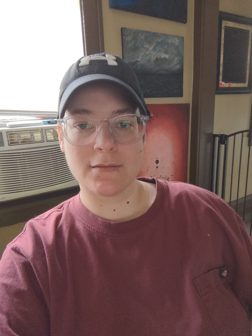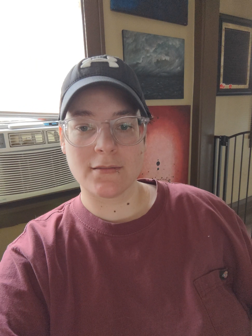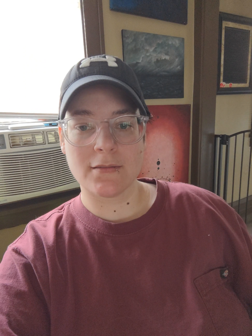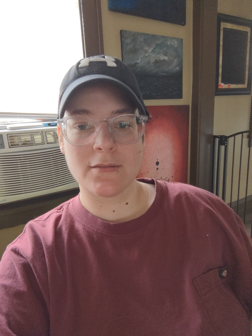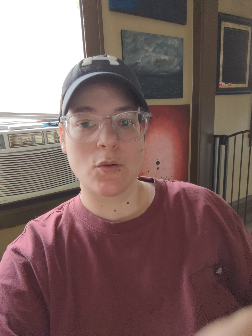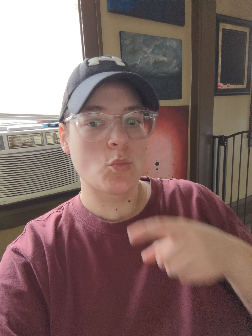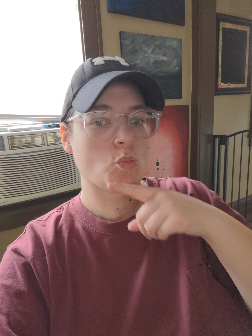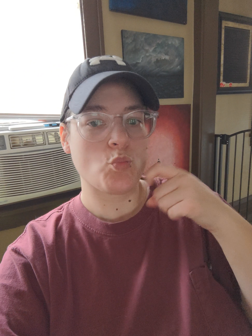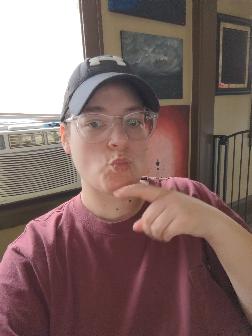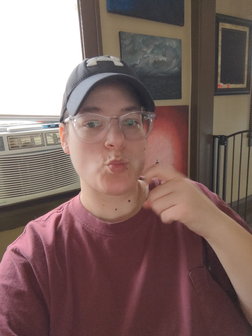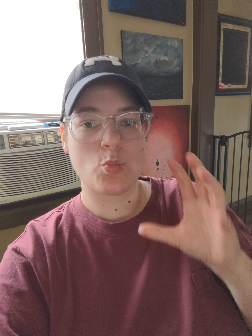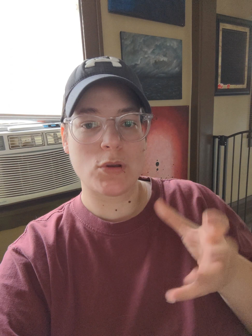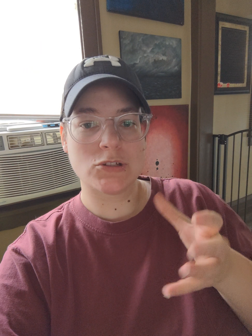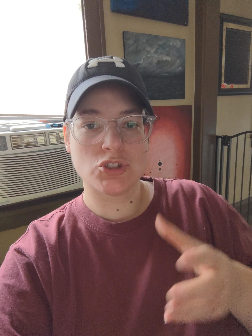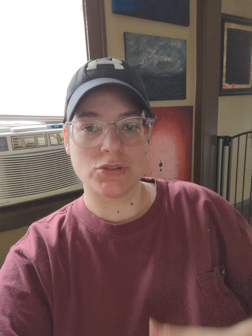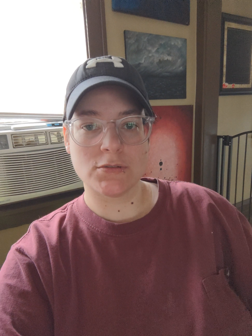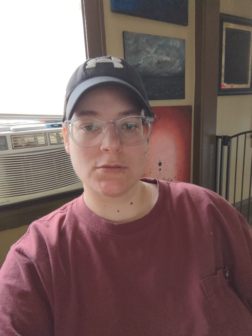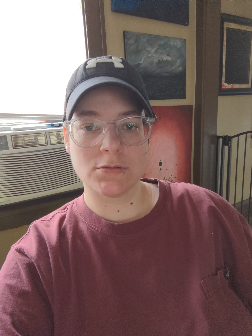dryer